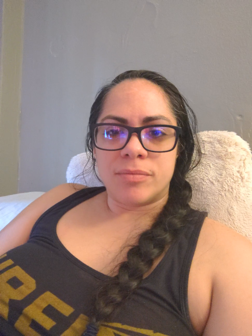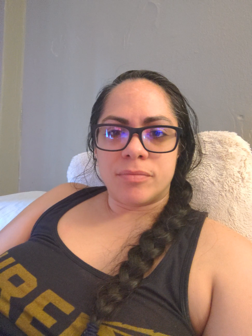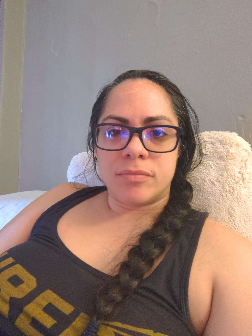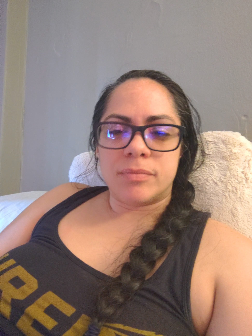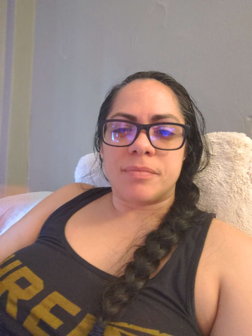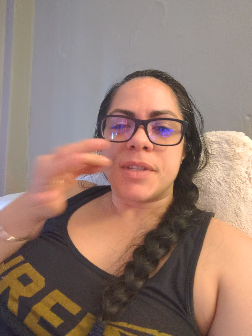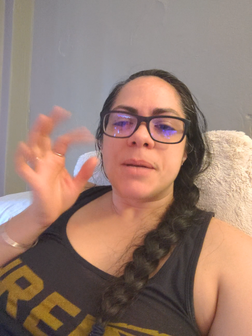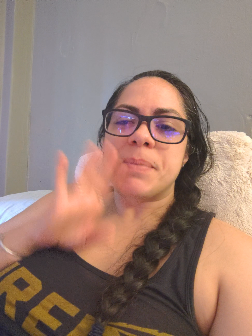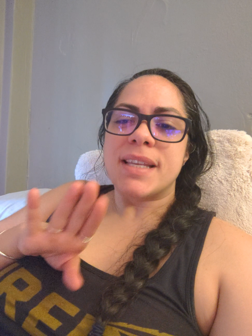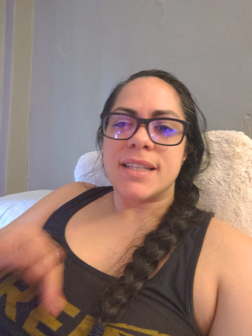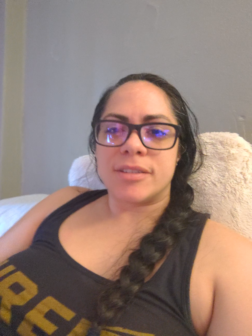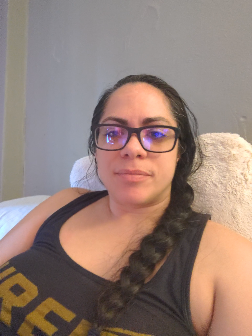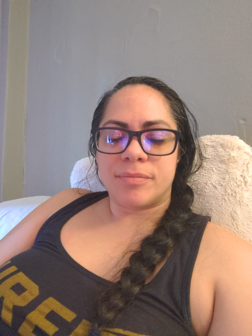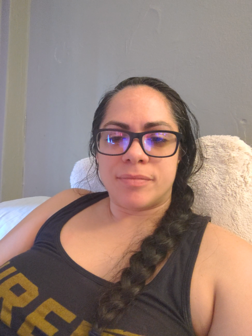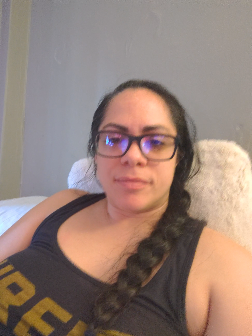bee